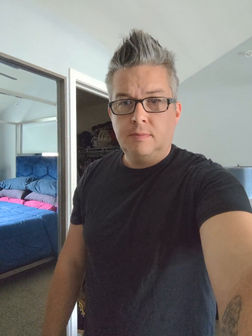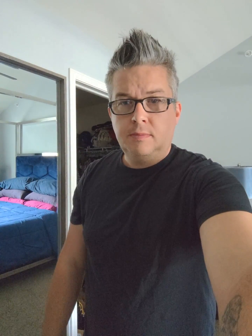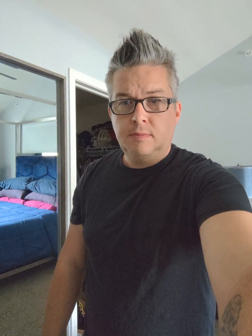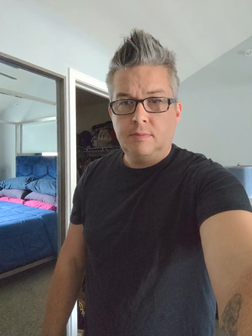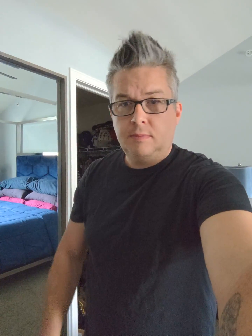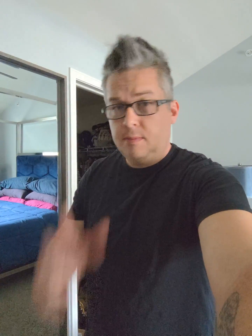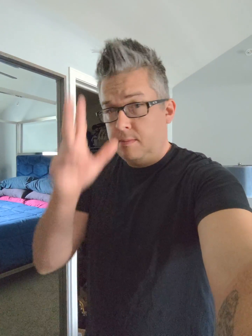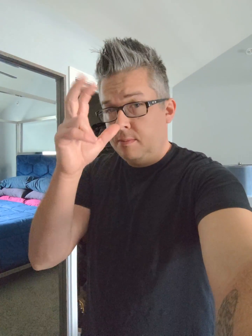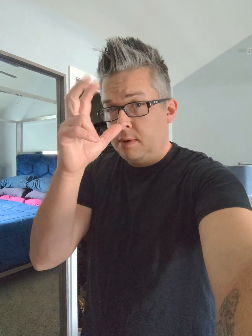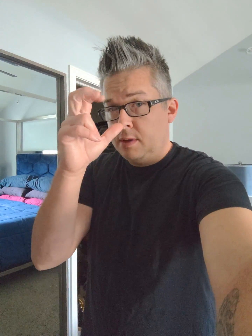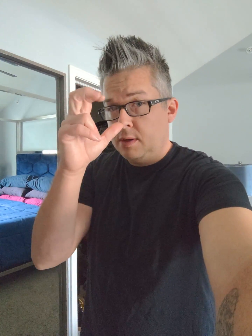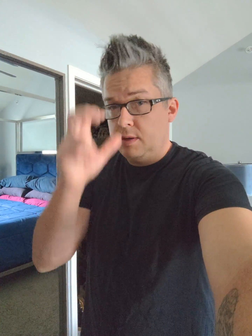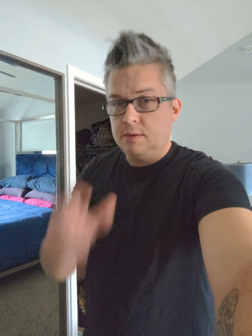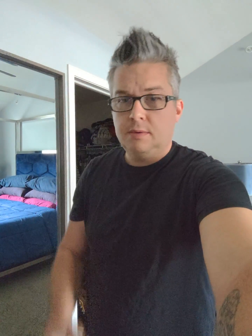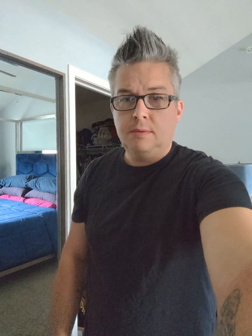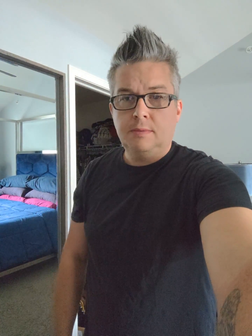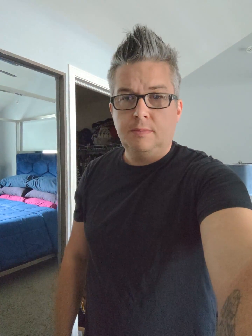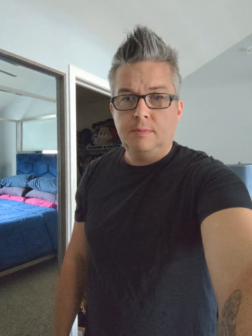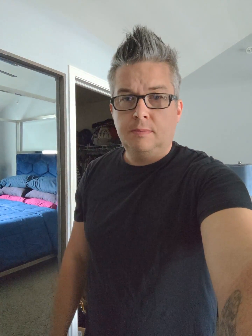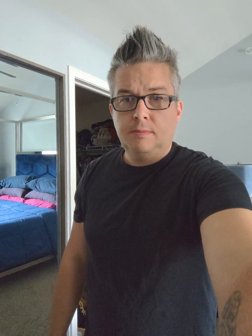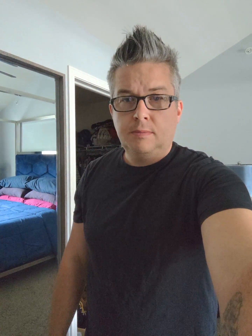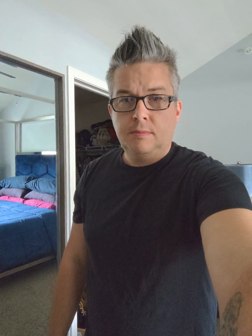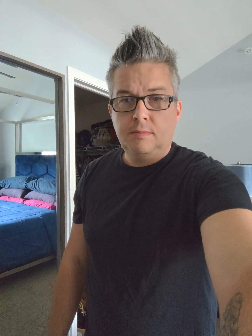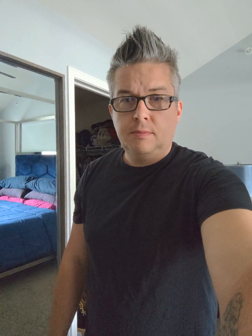ant